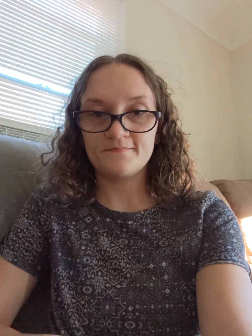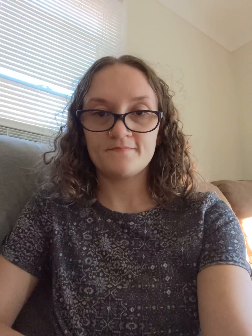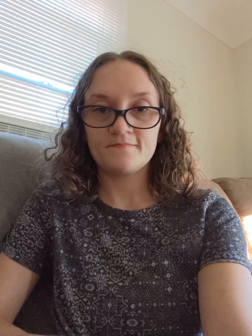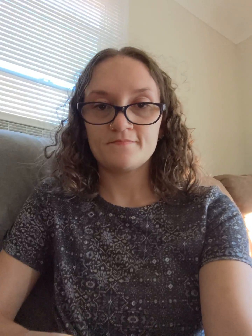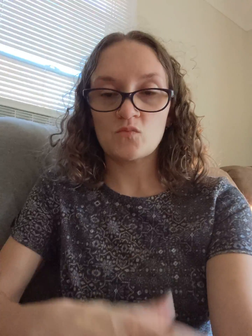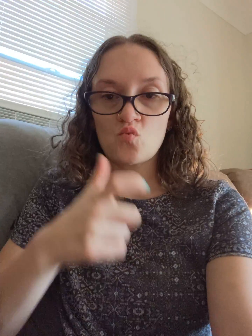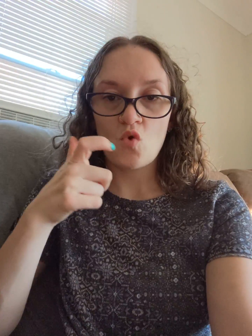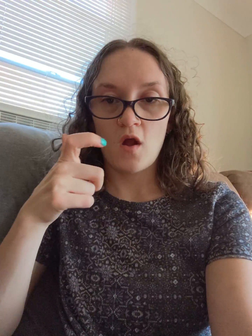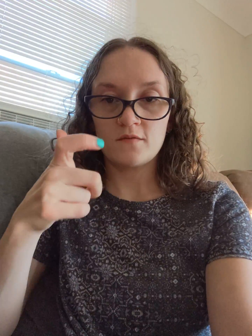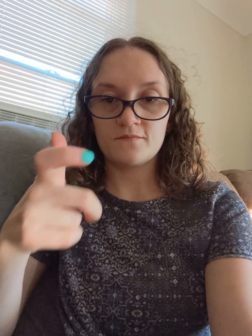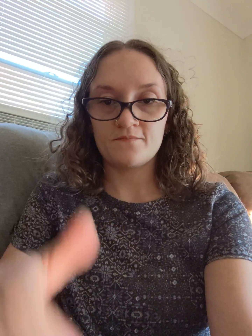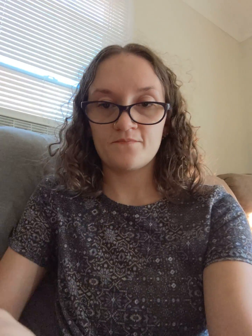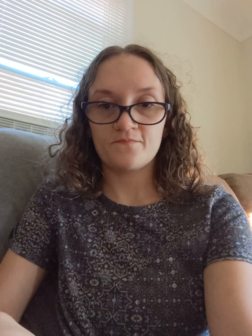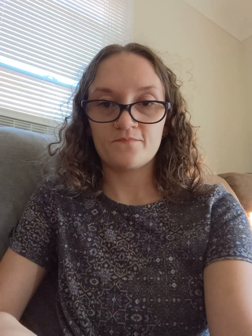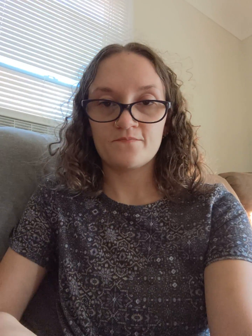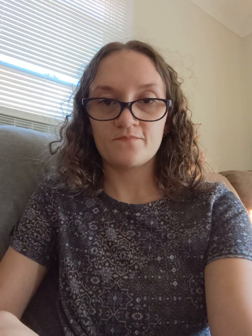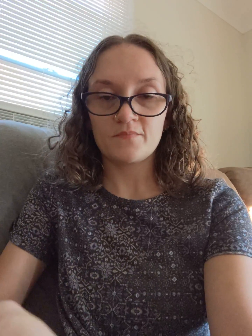run